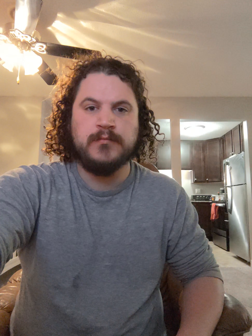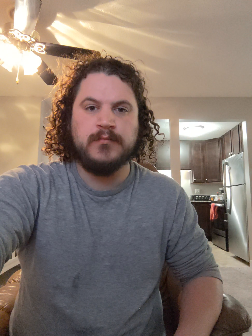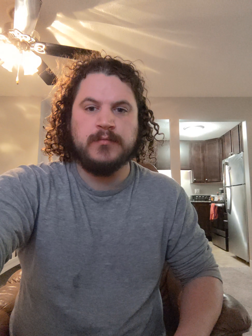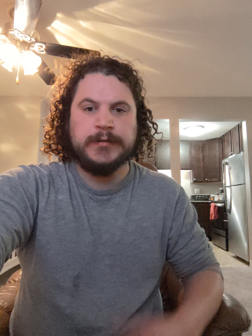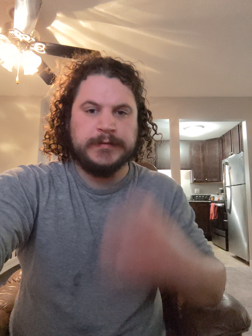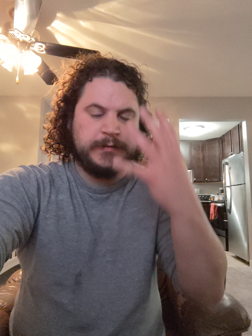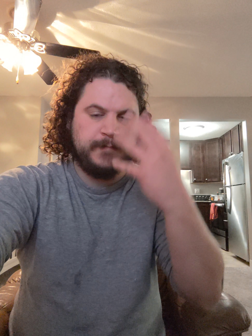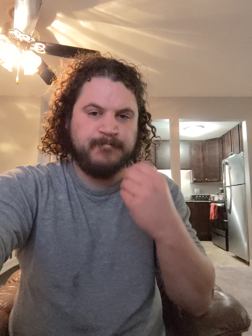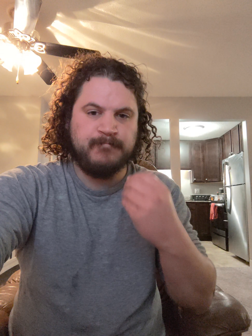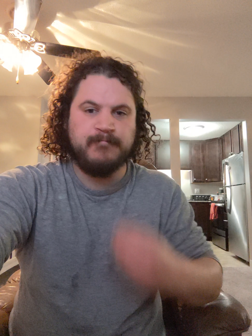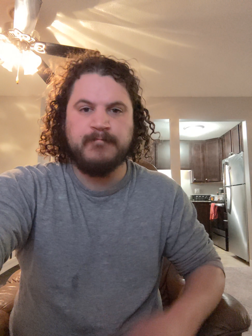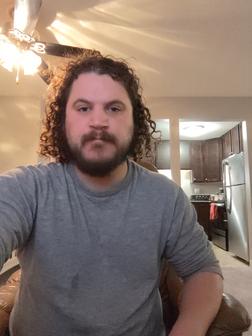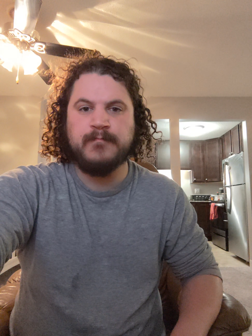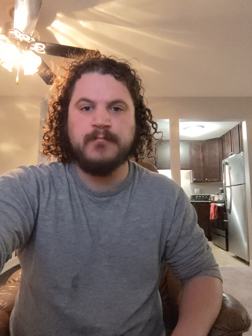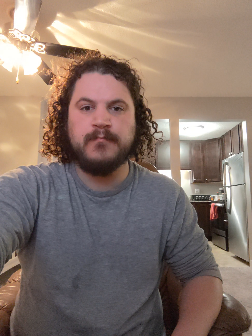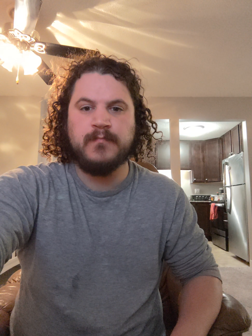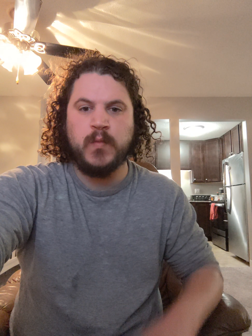sleep